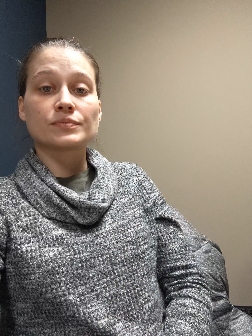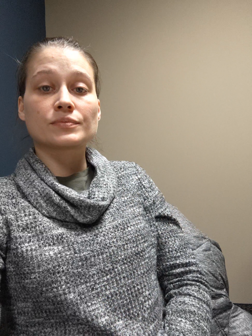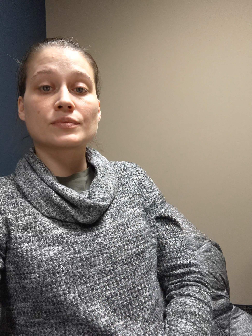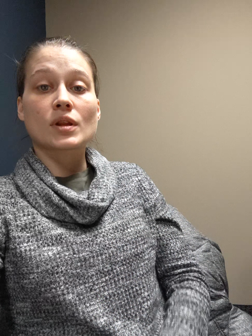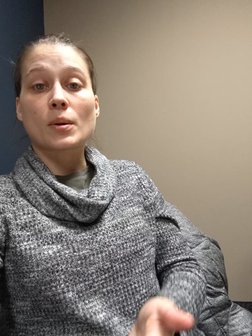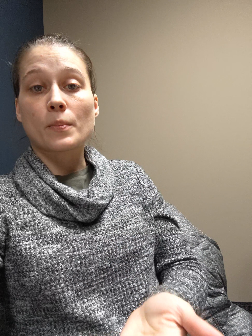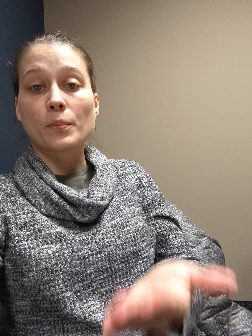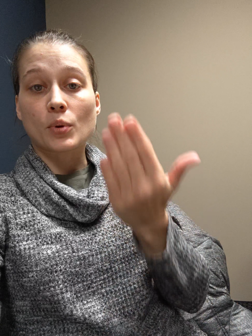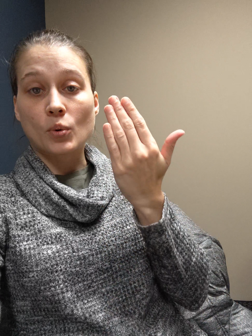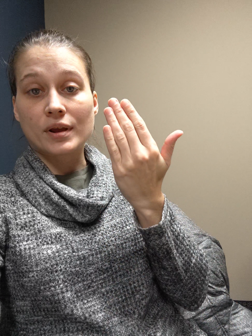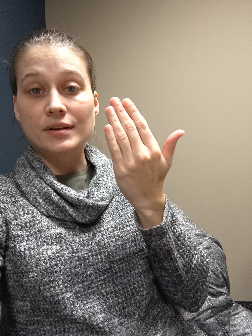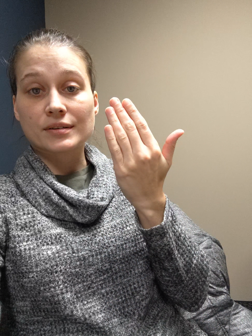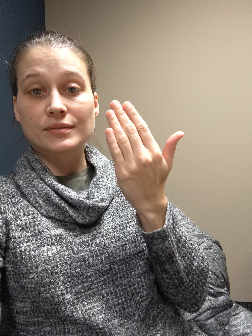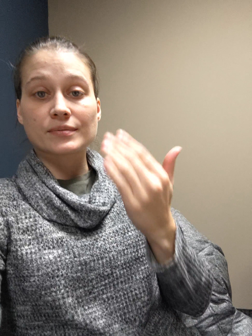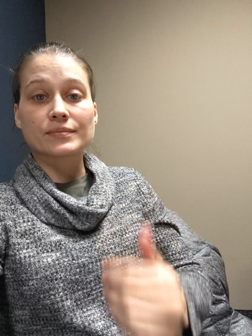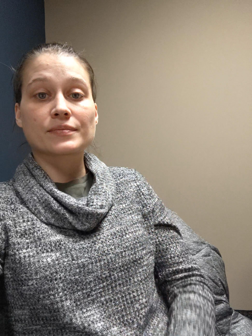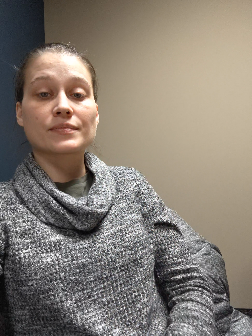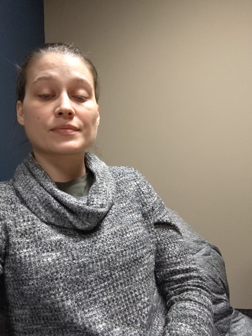morning